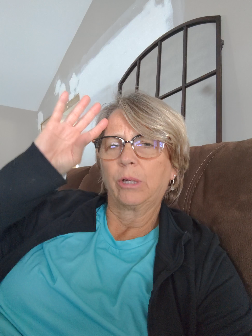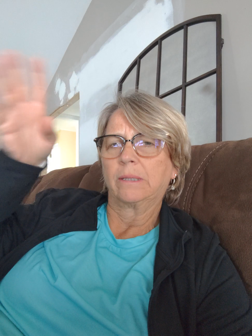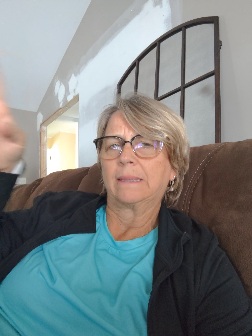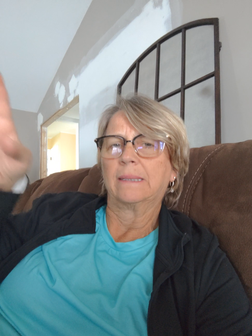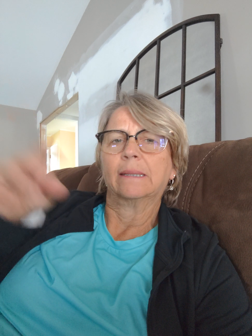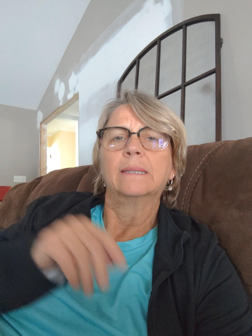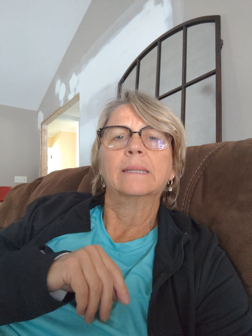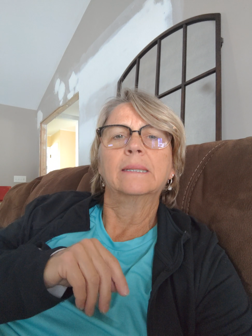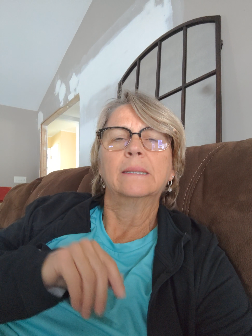pretend